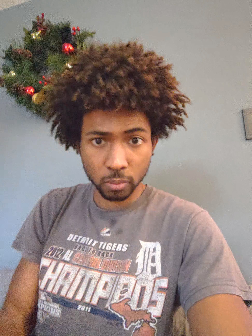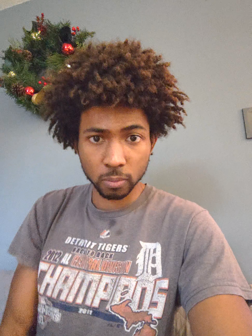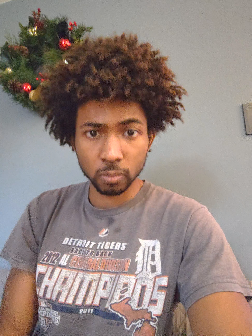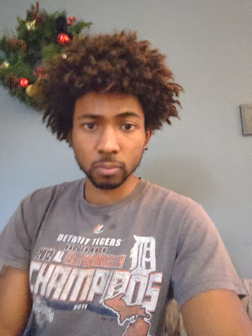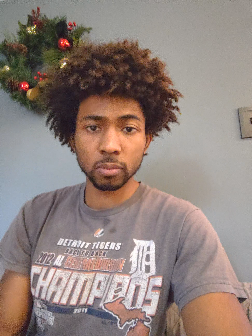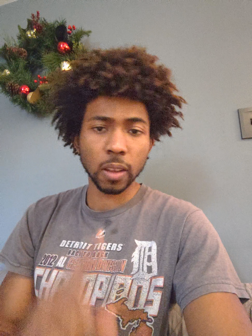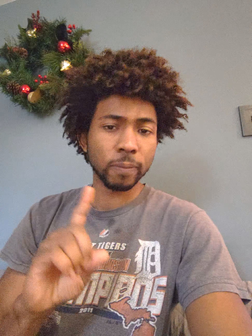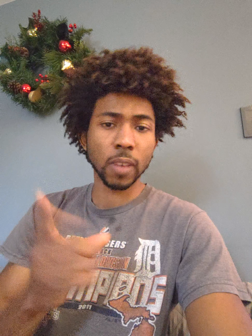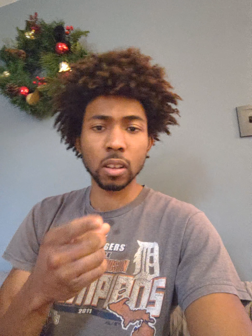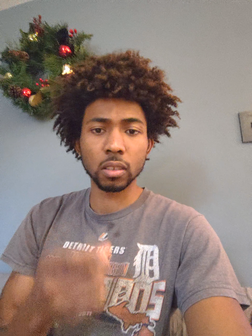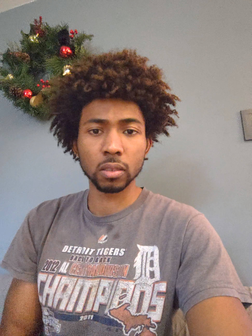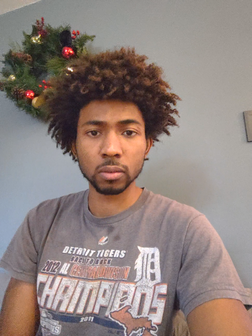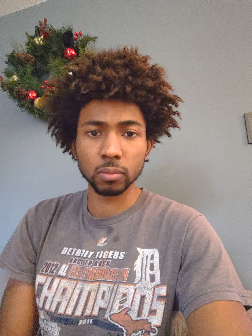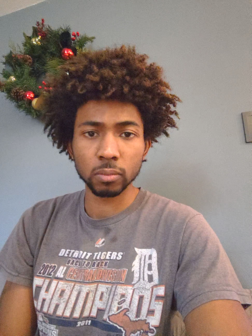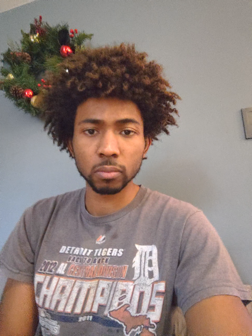first